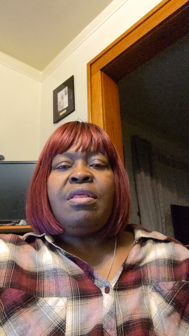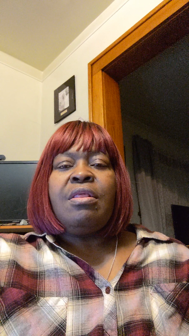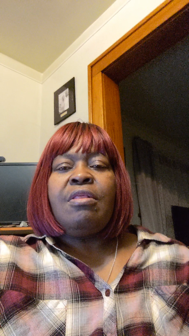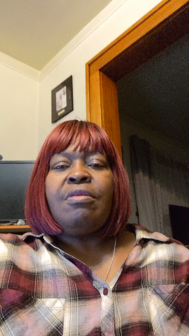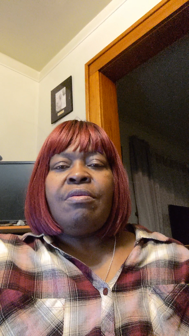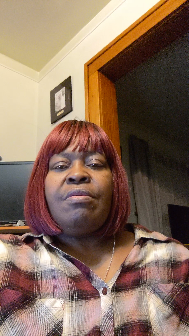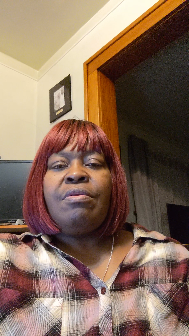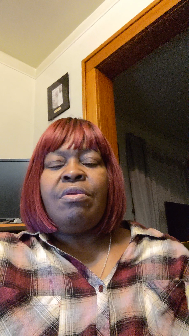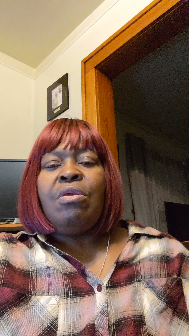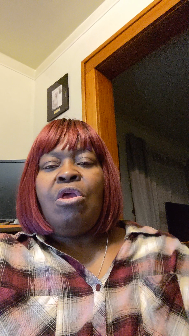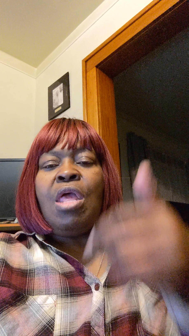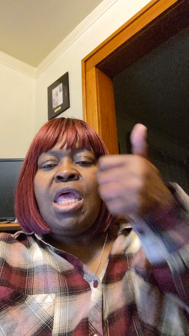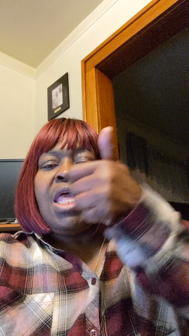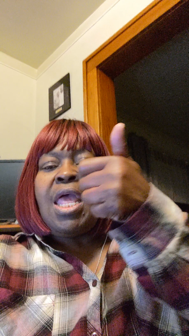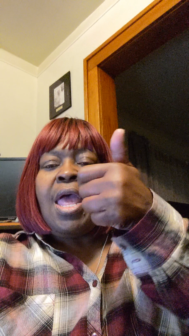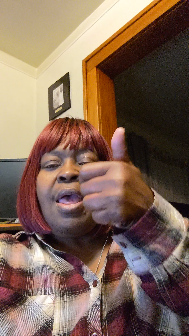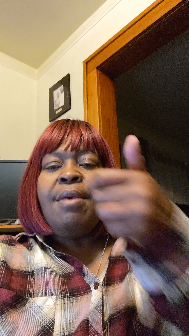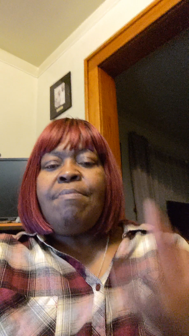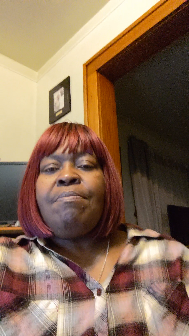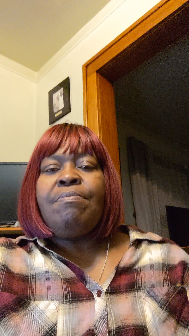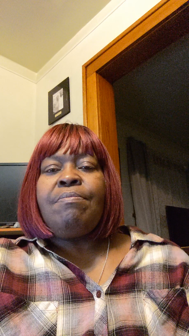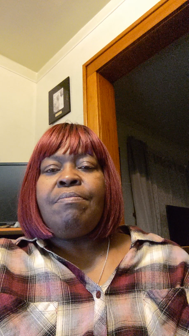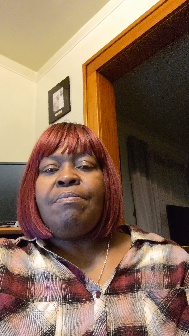game